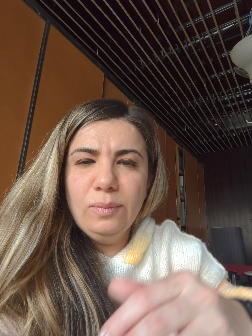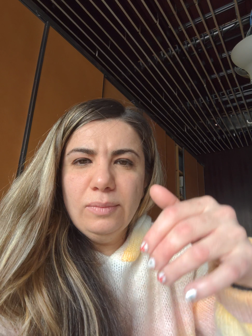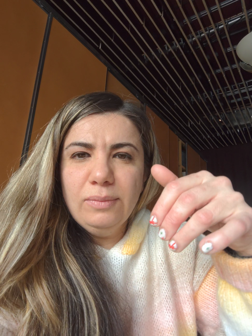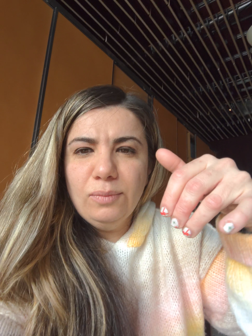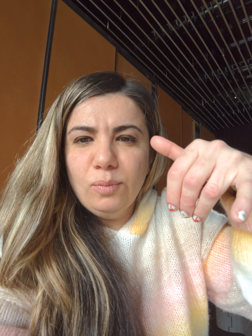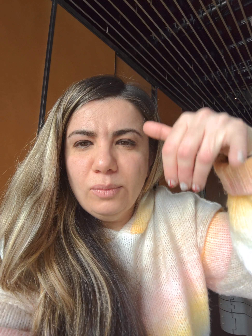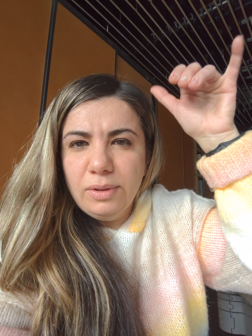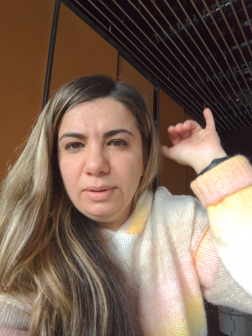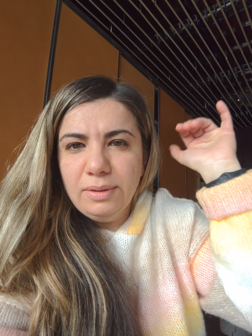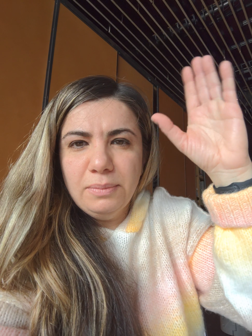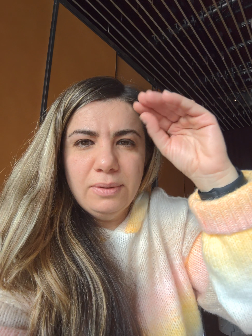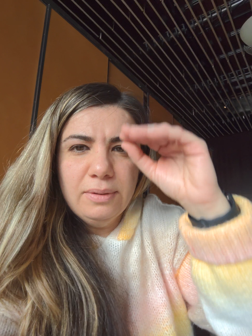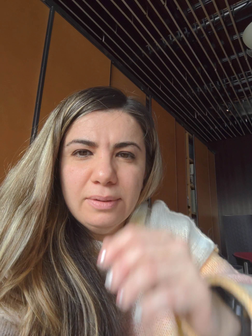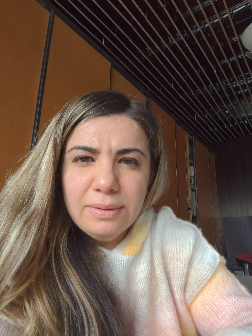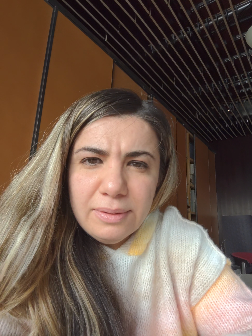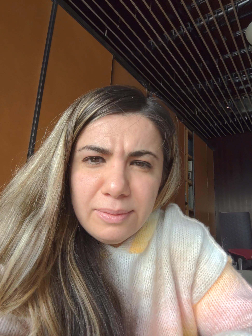cowboy